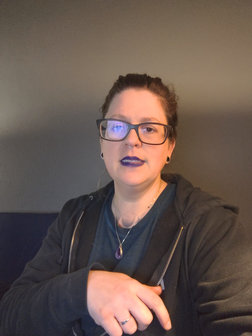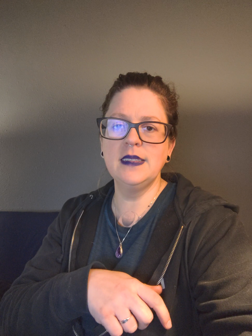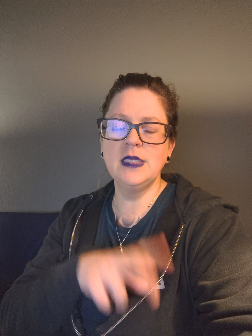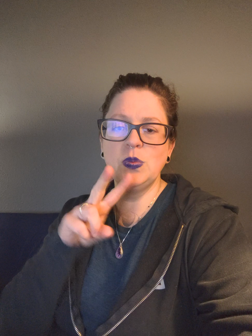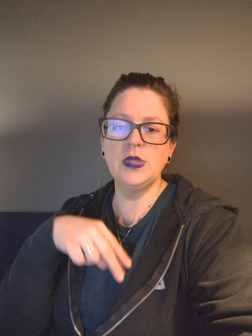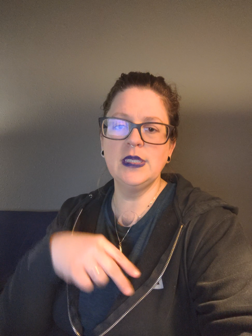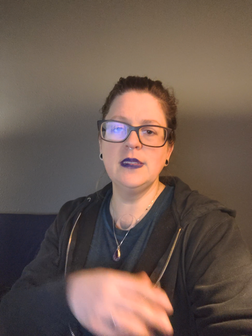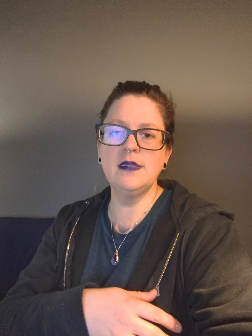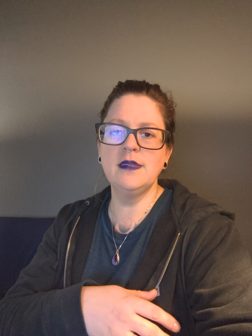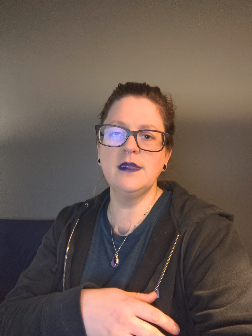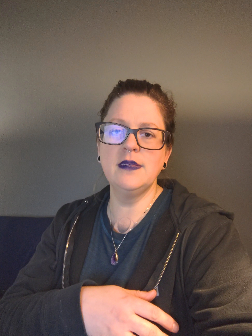read